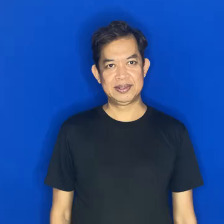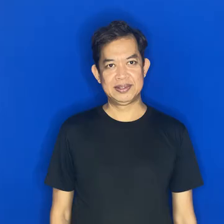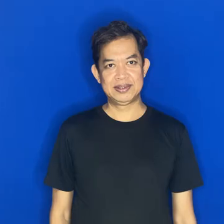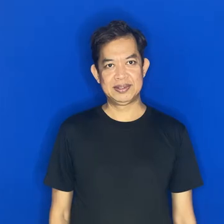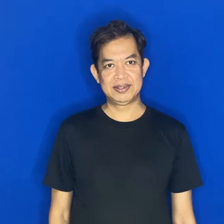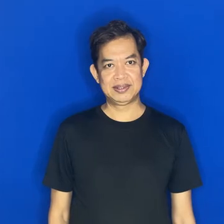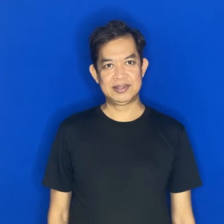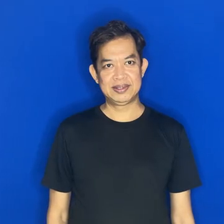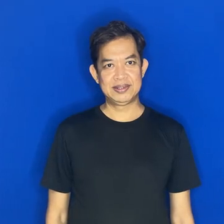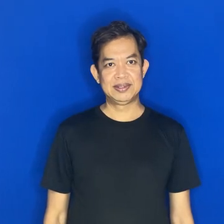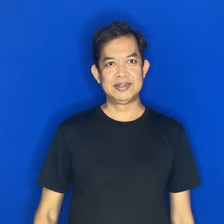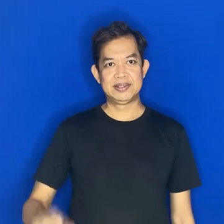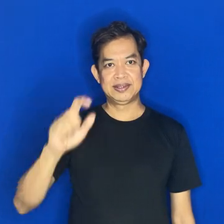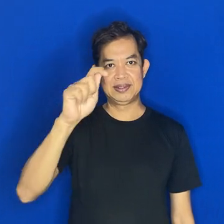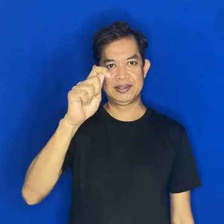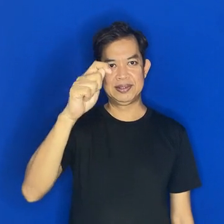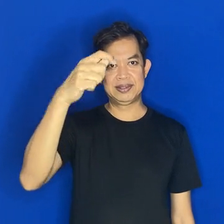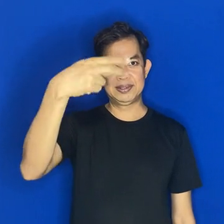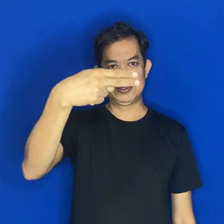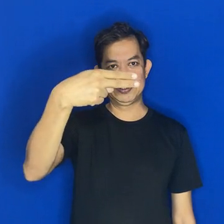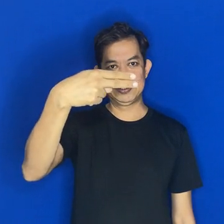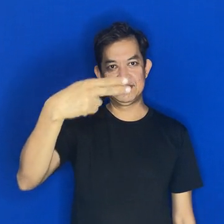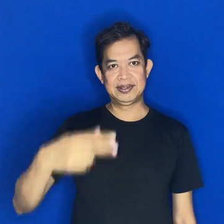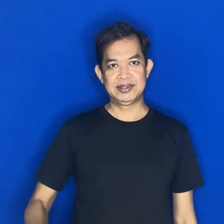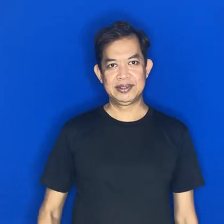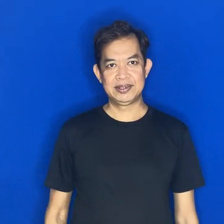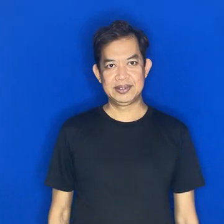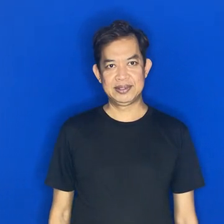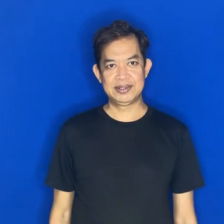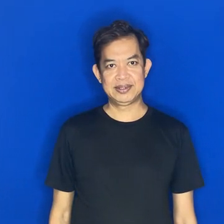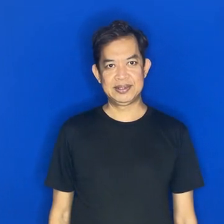thursday